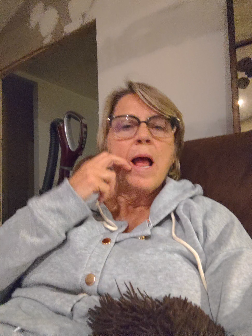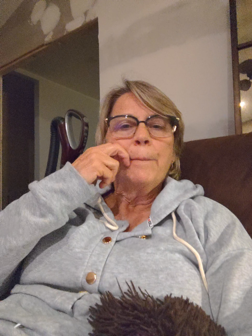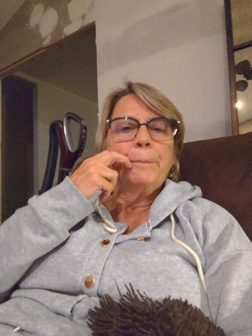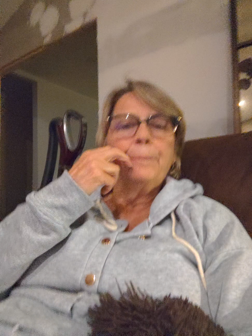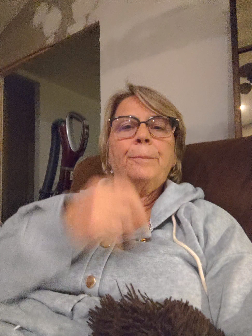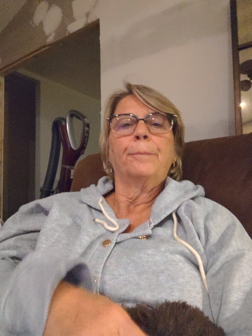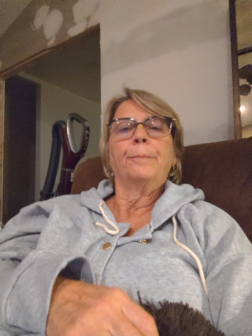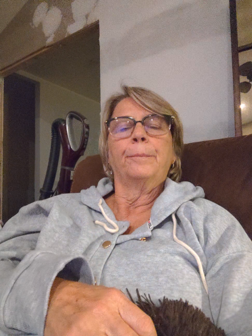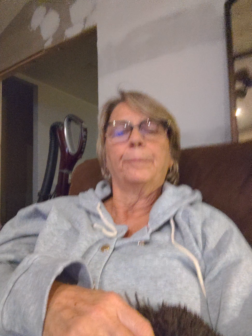gum